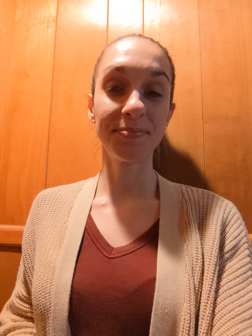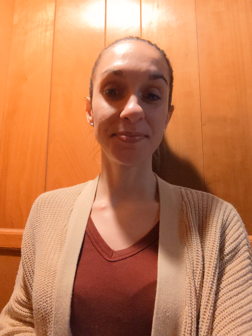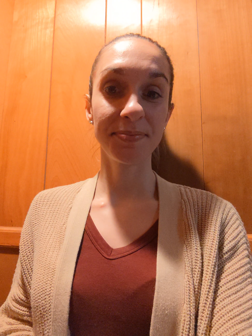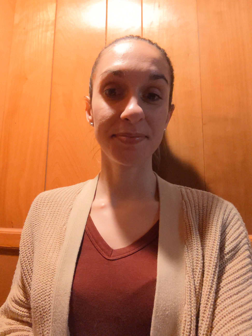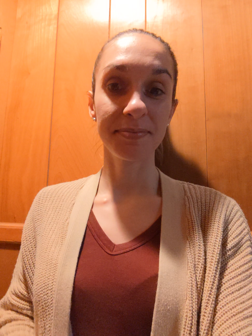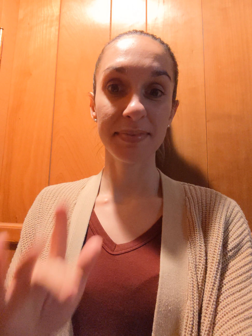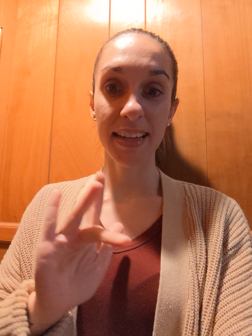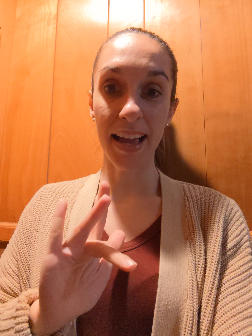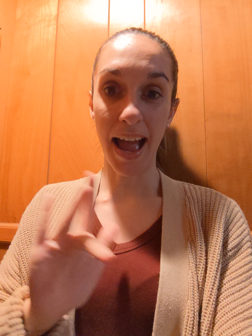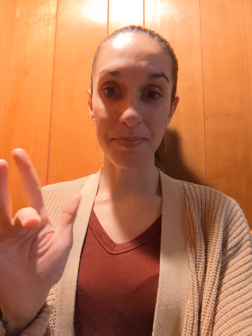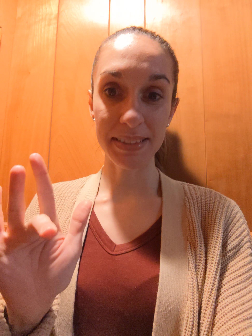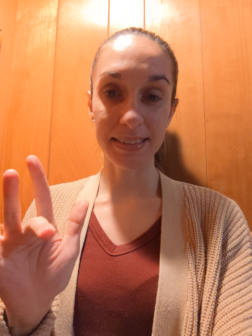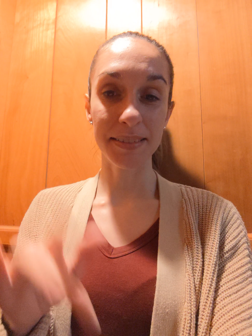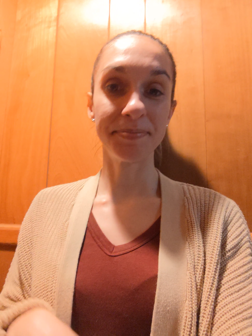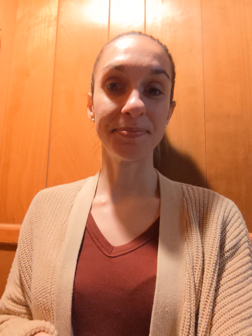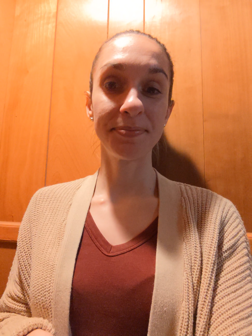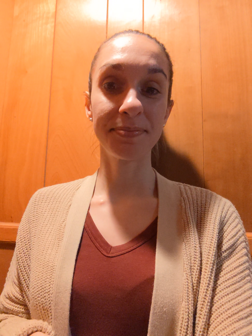empty